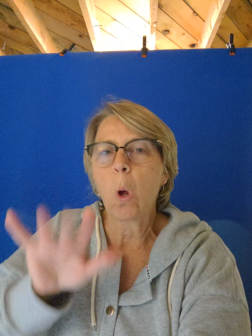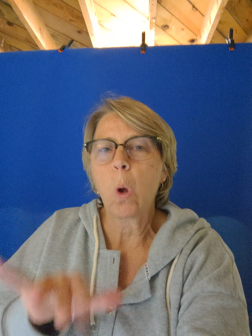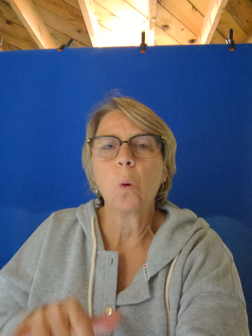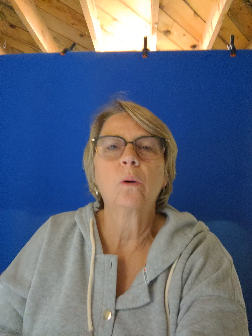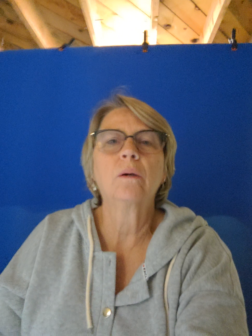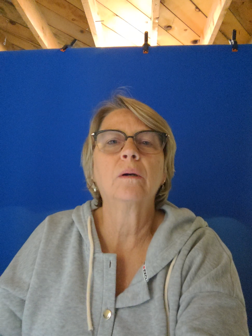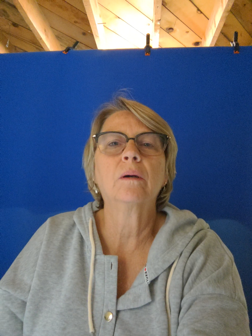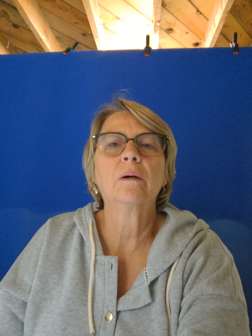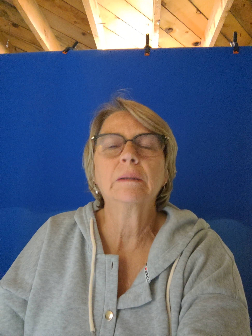snow